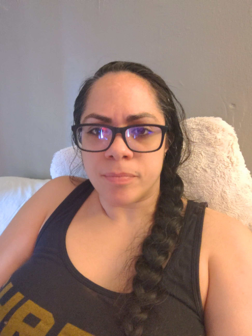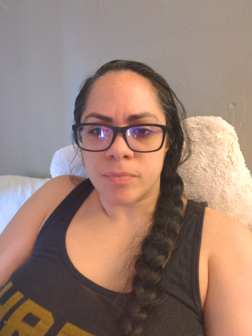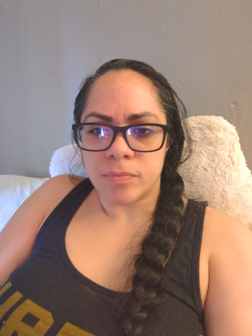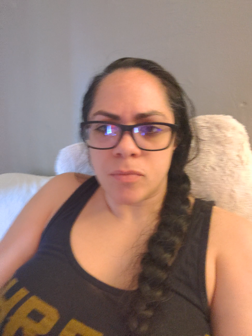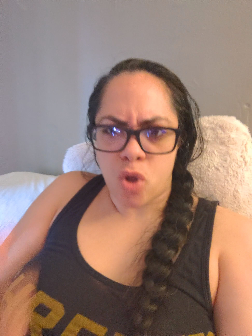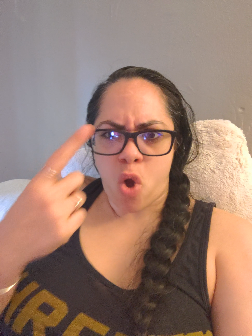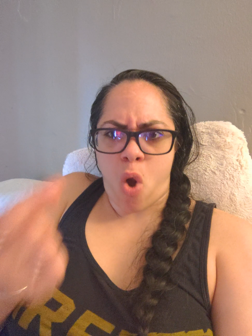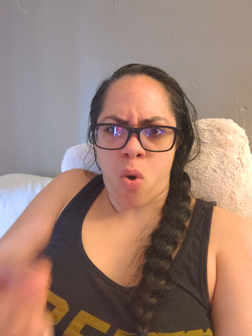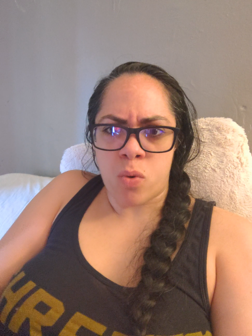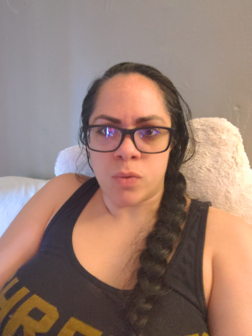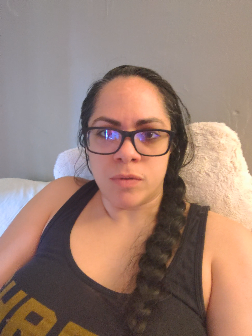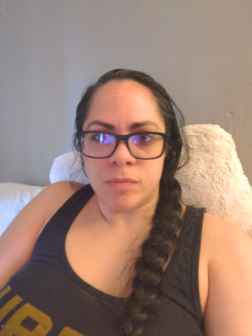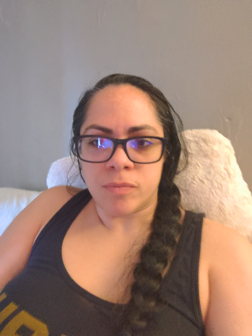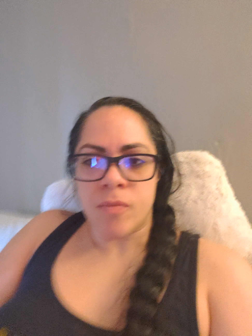go